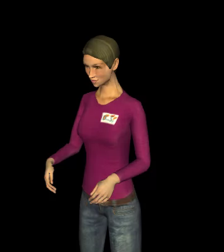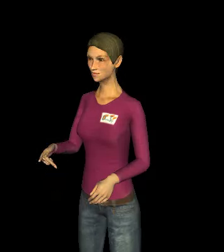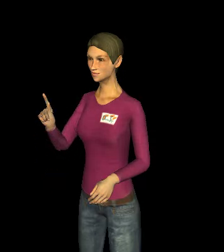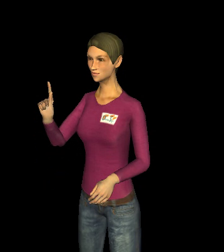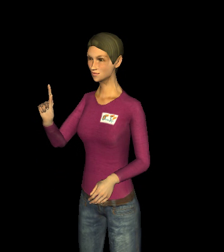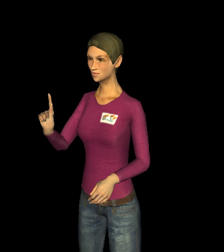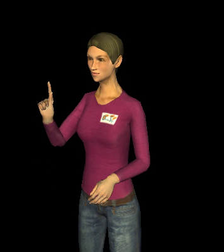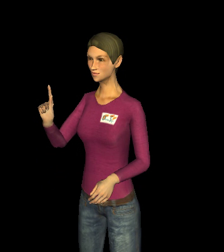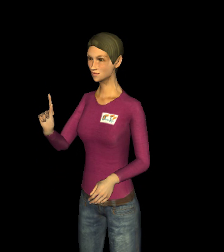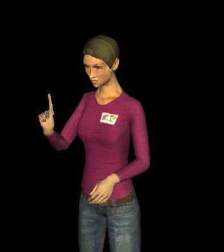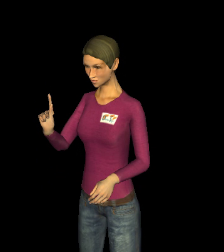كيلوجرامات